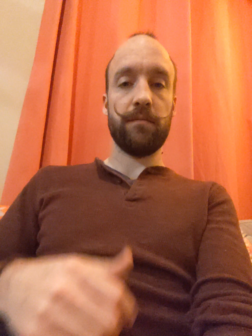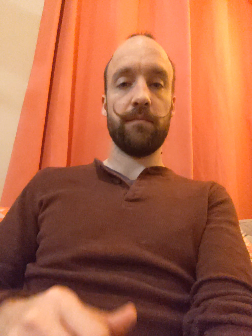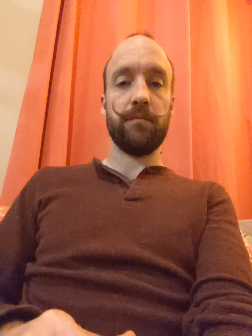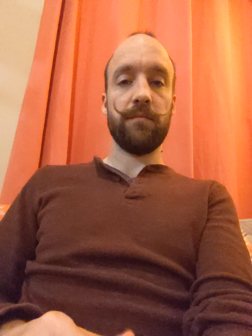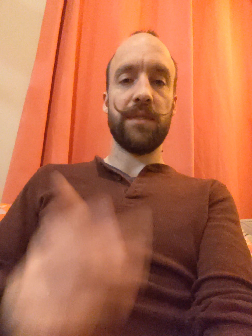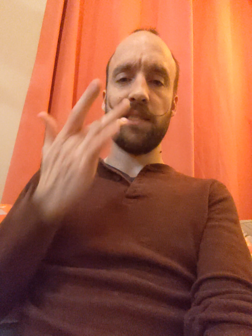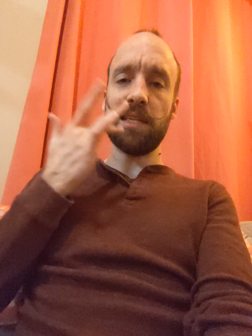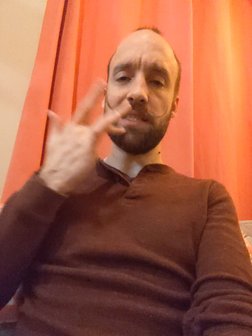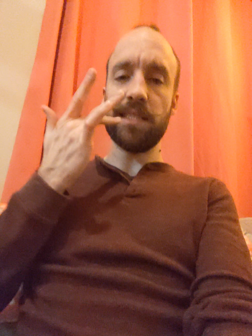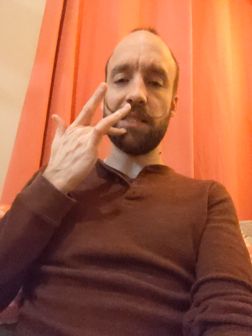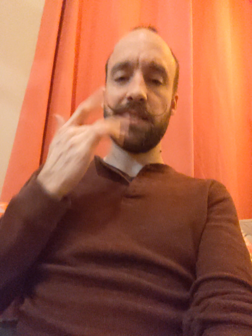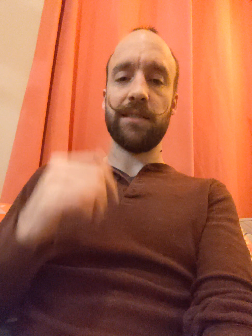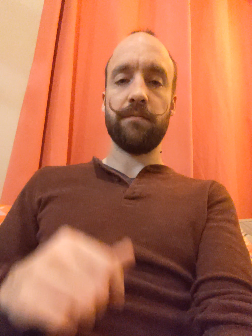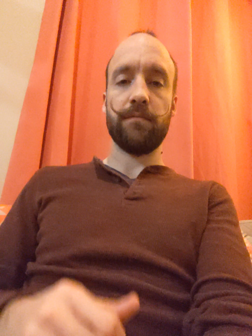taste